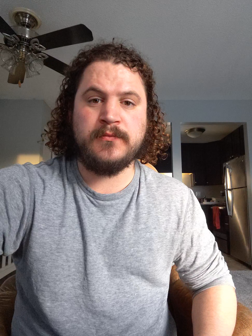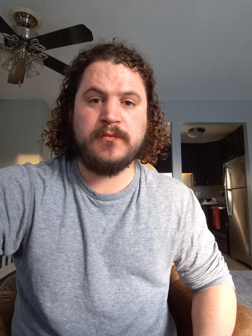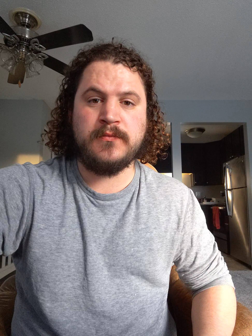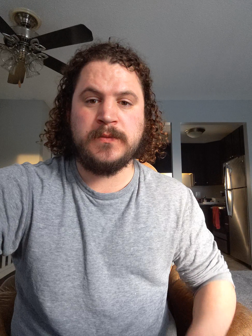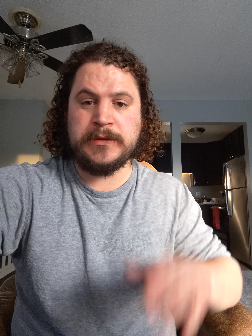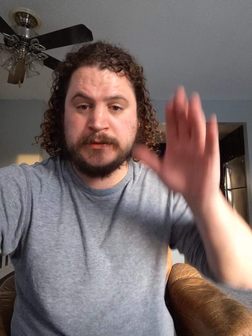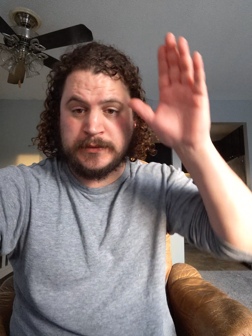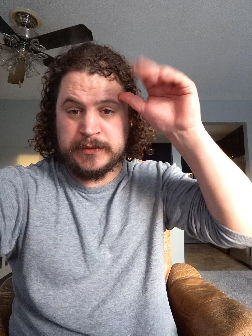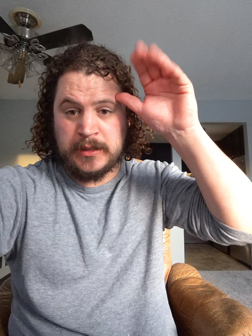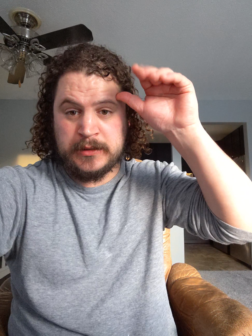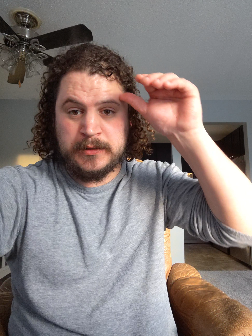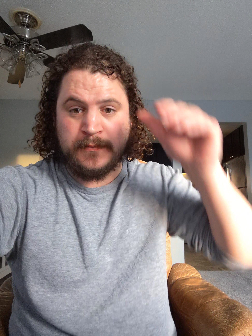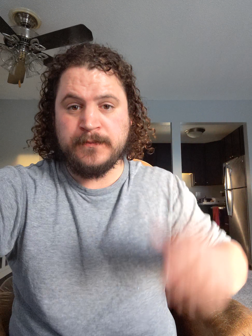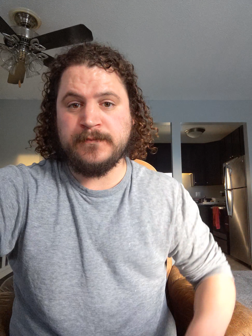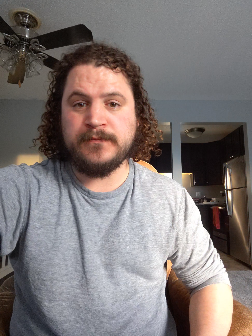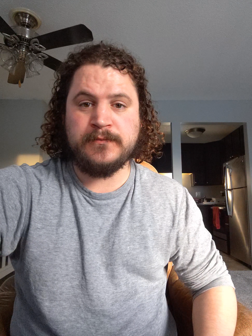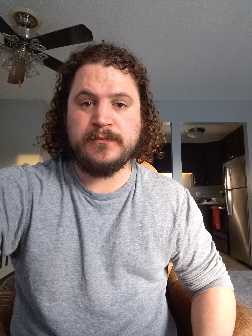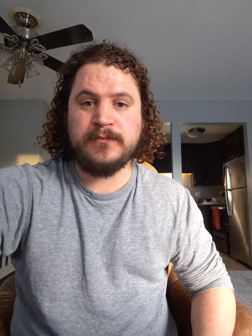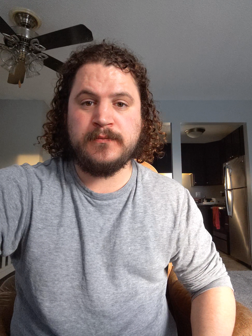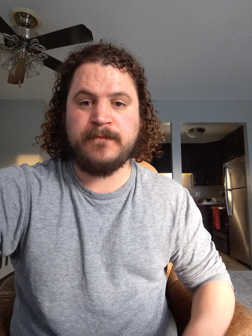donkey